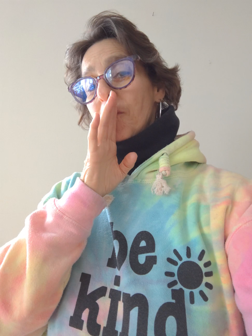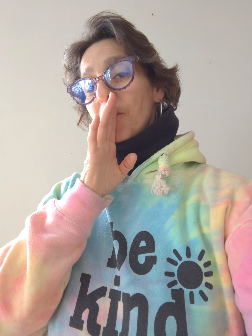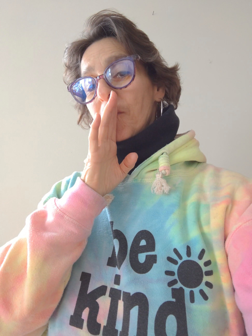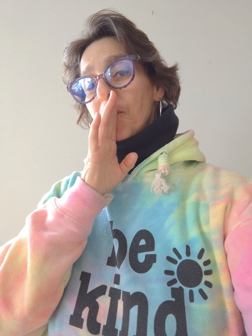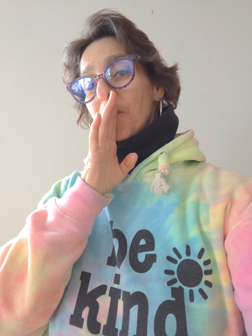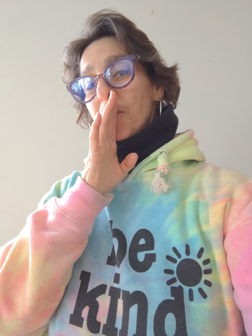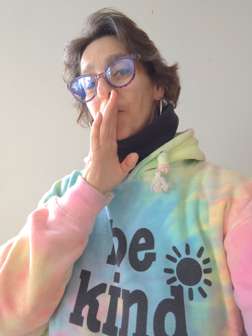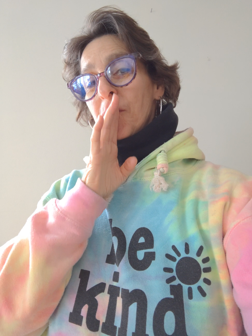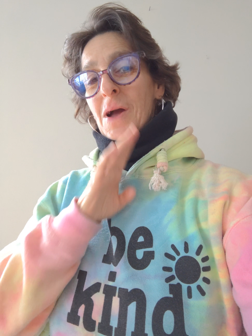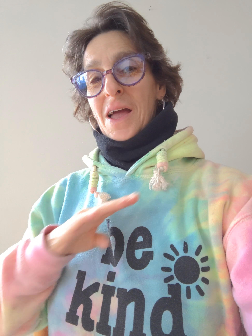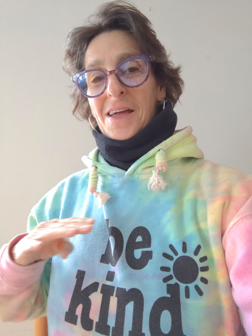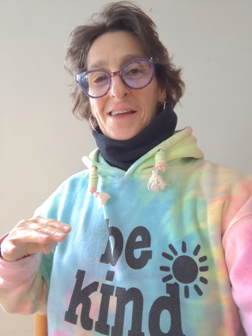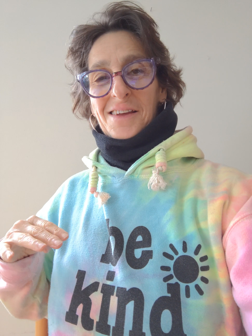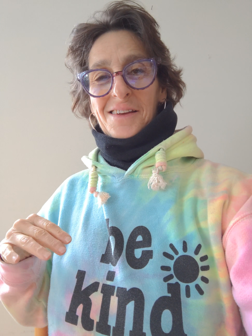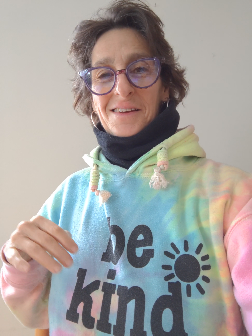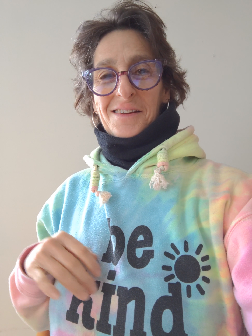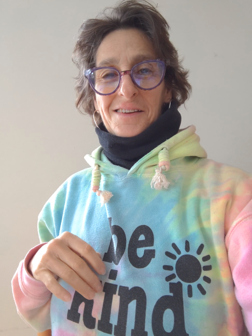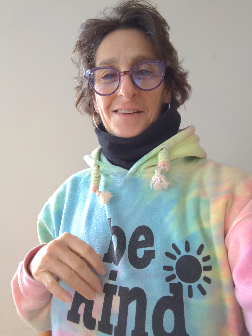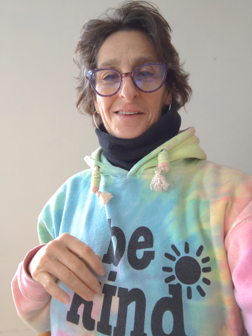quiet